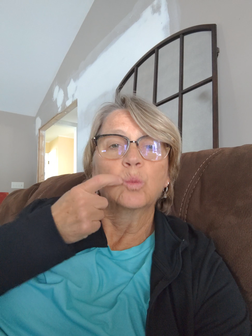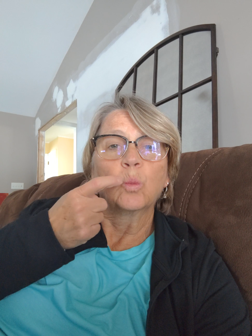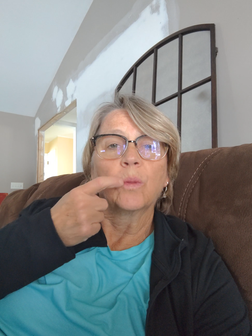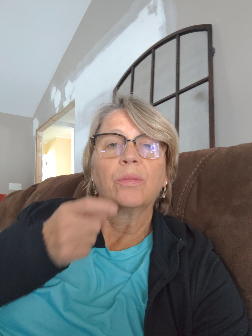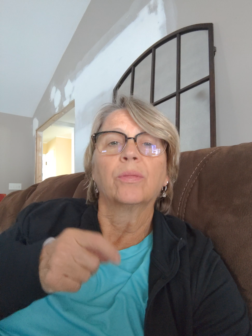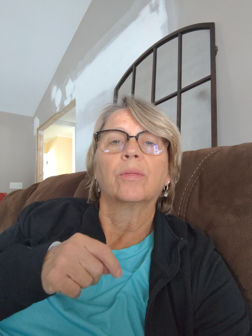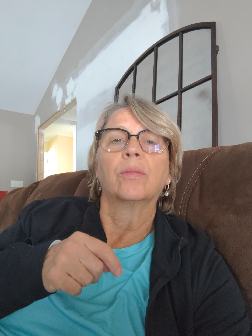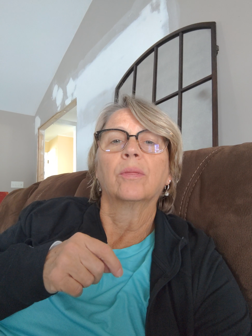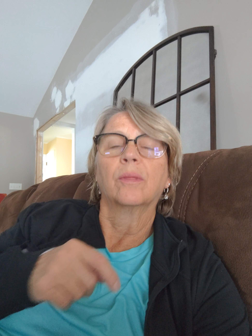tooth